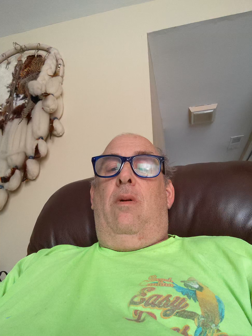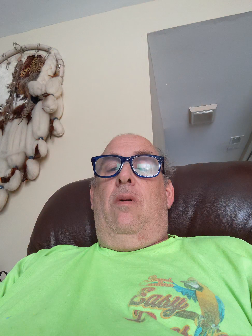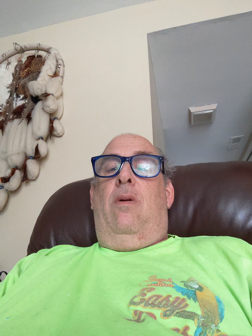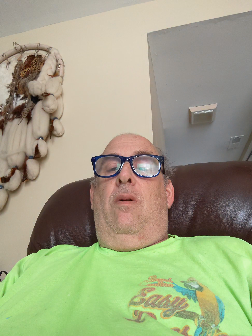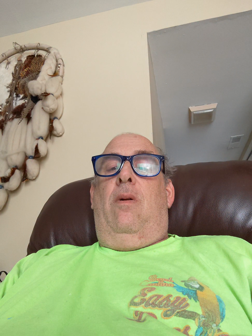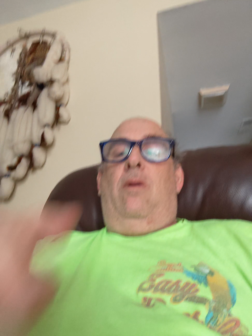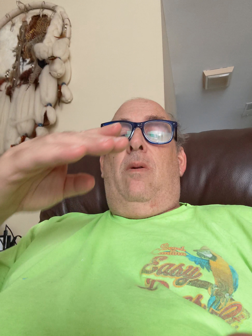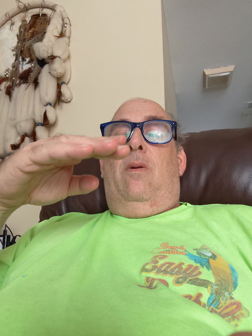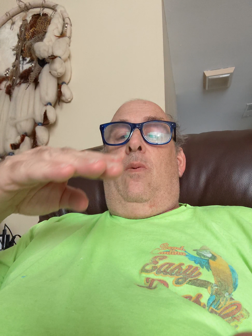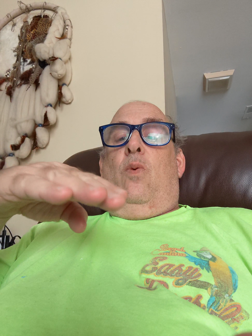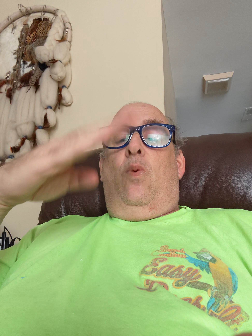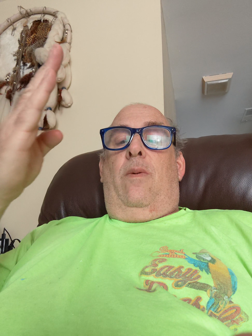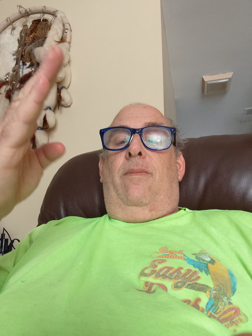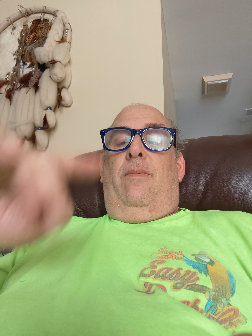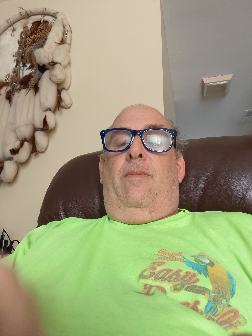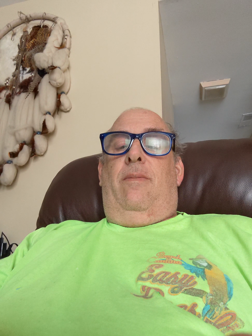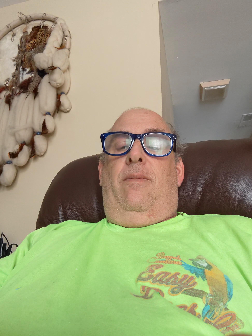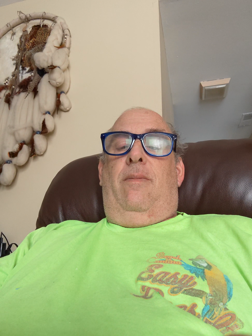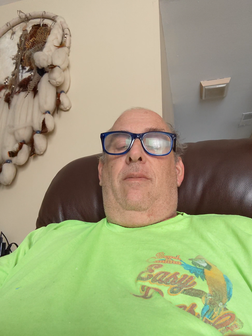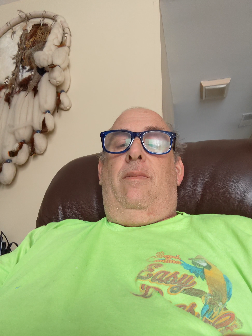open